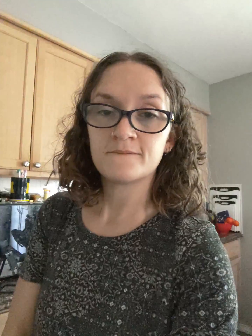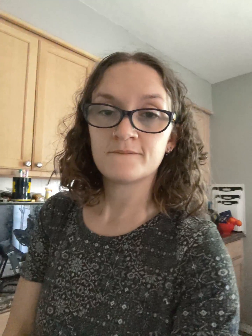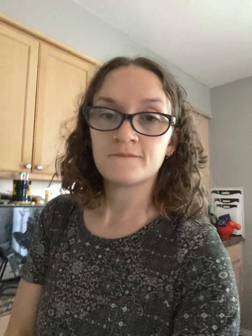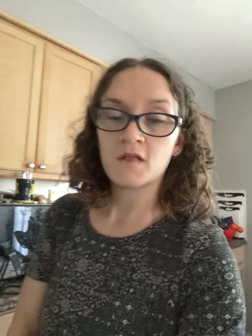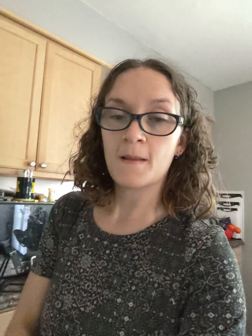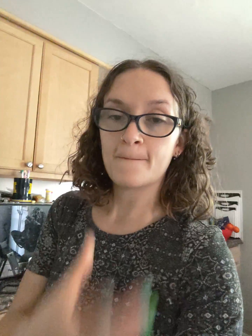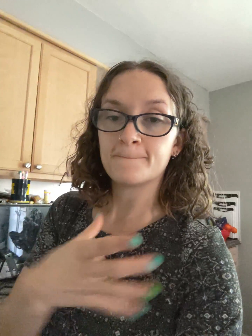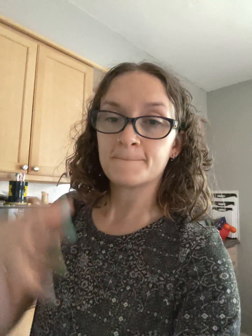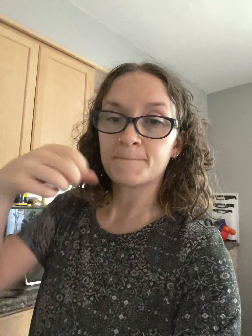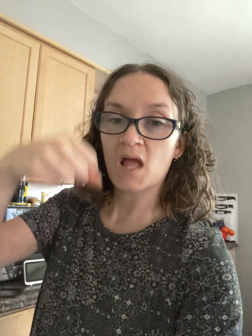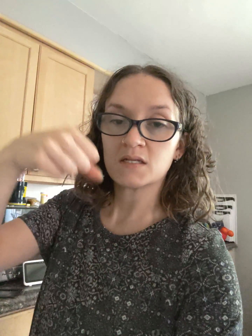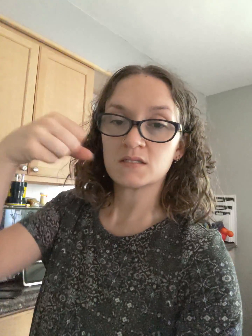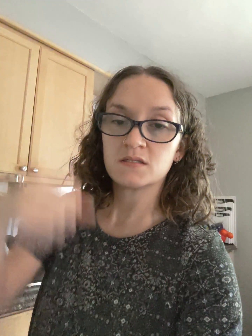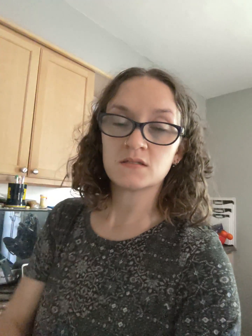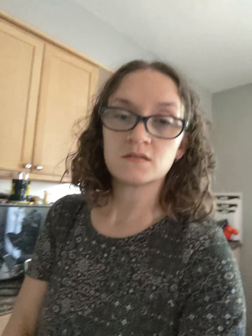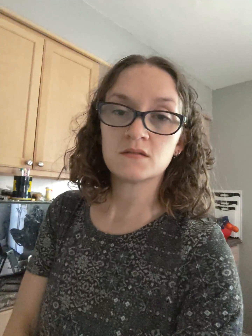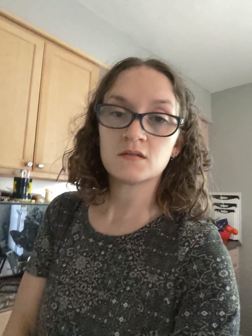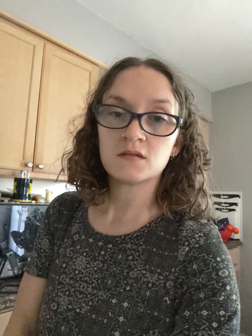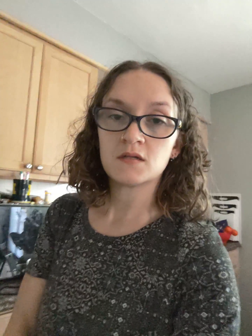bucket